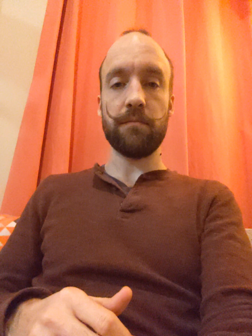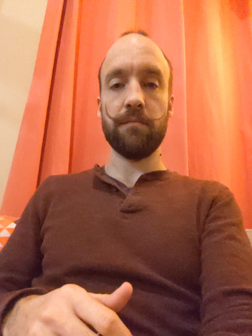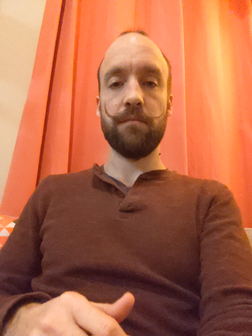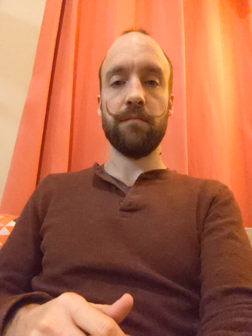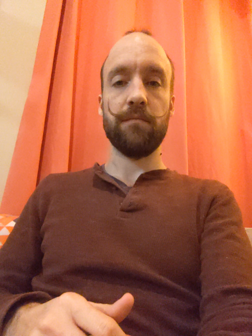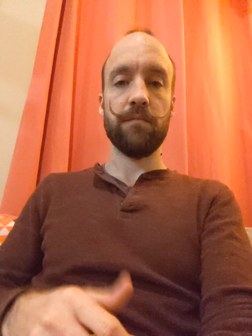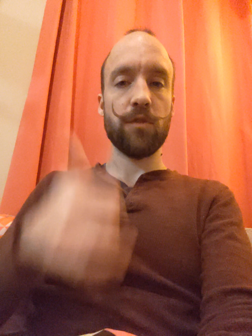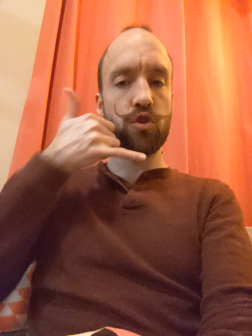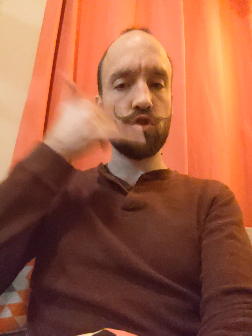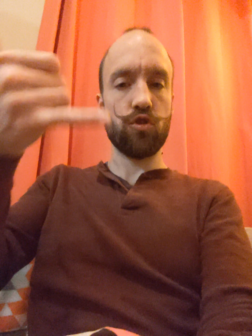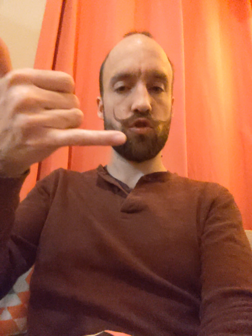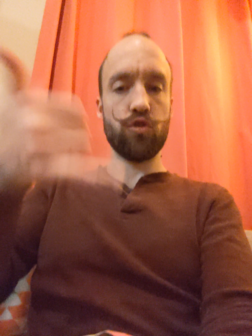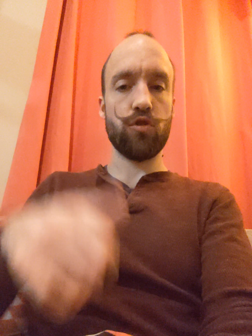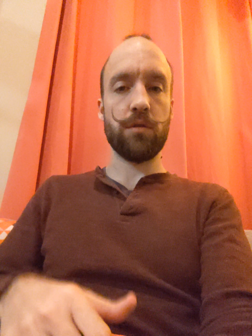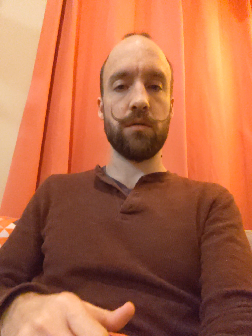call on the phone